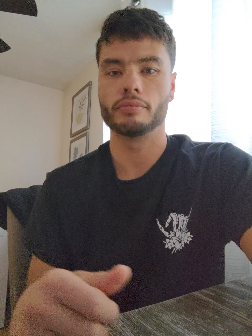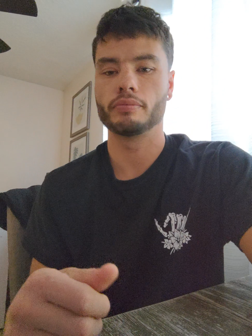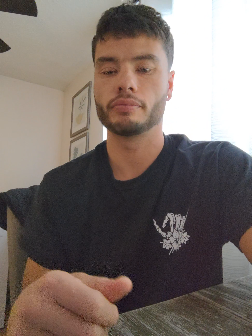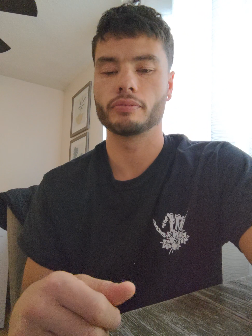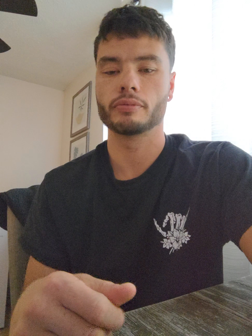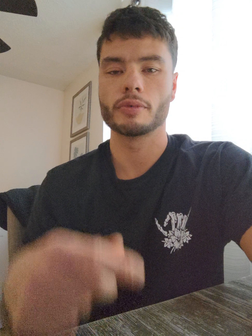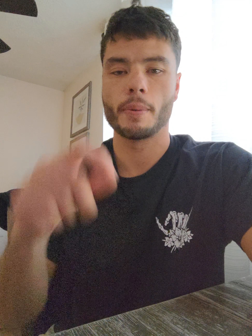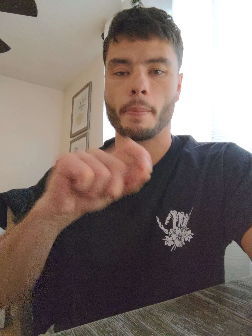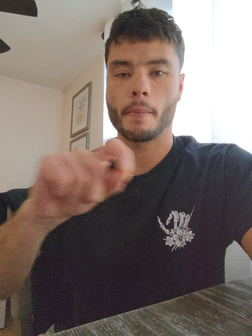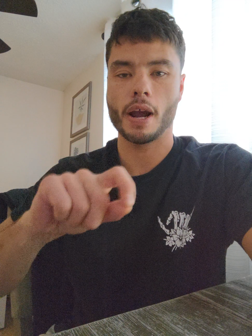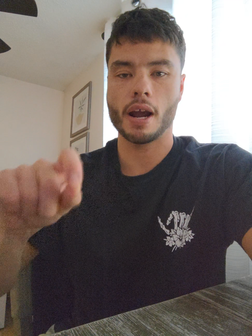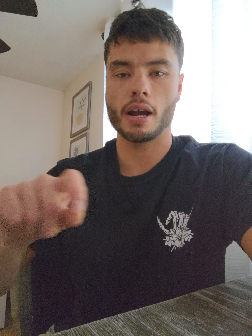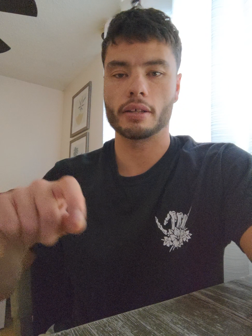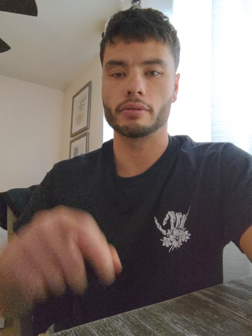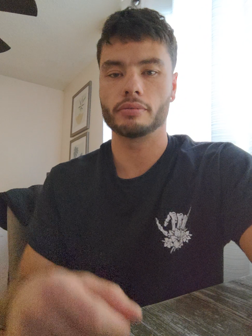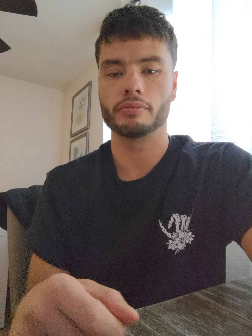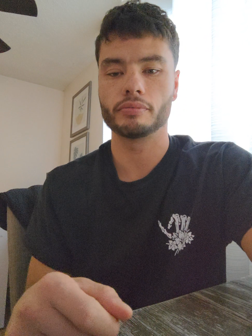pen